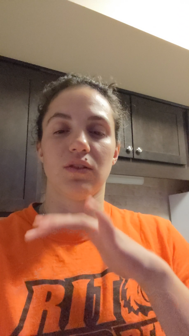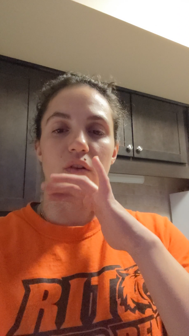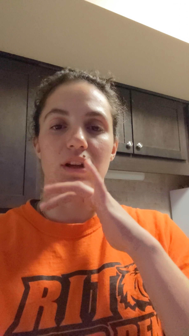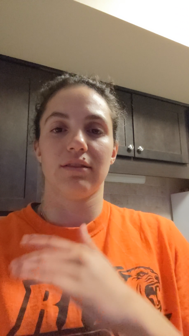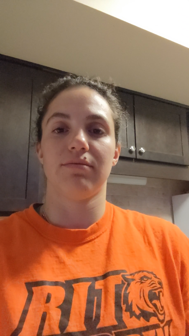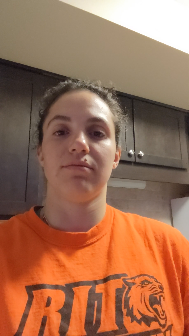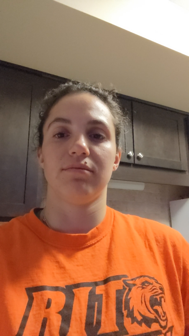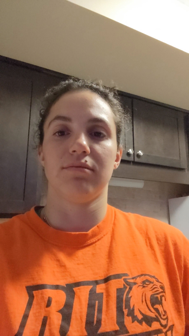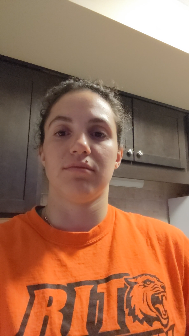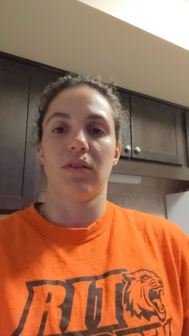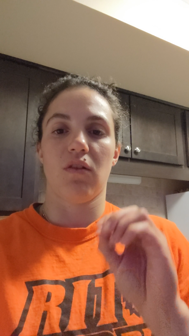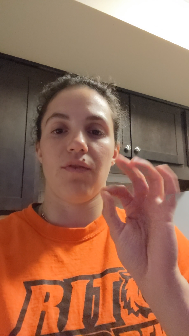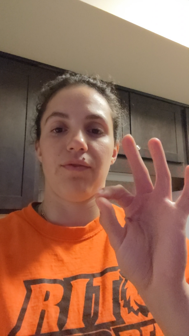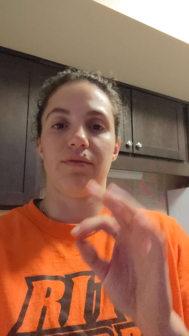of